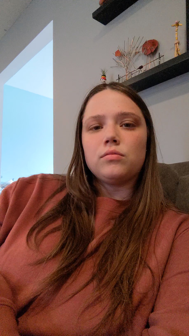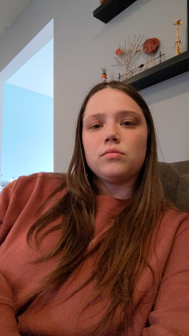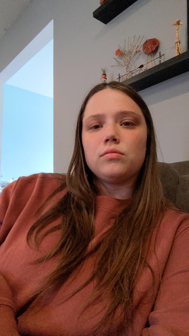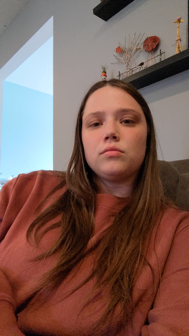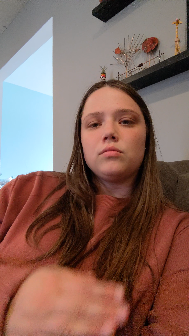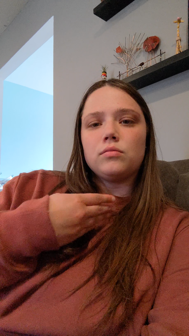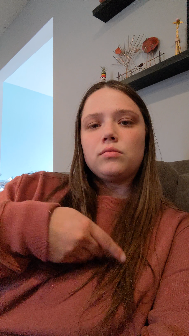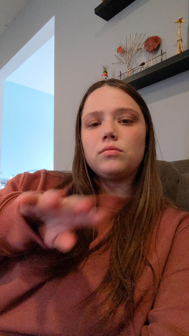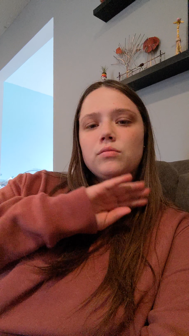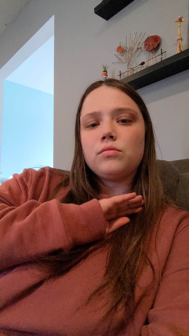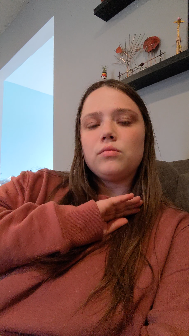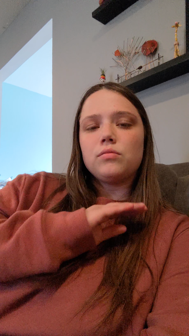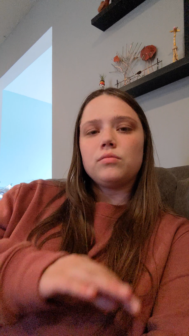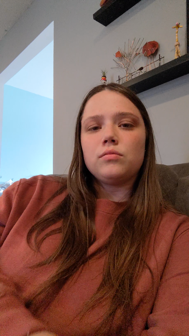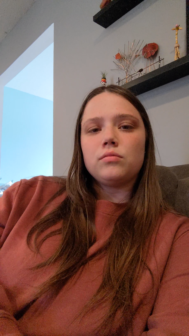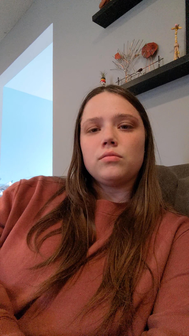scarf